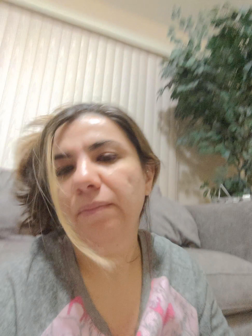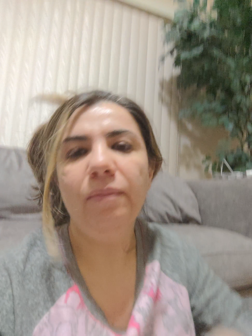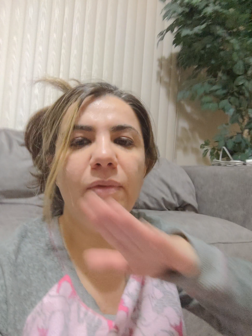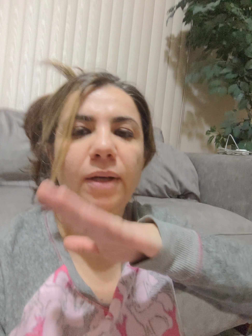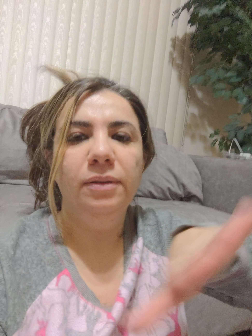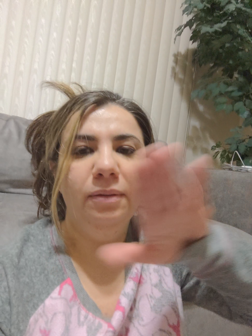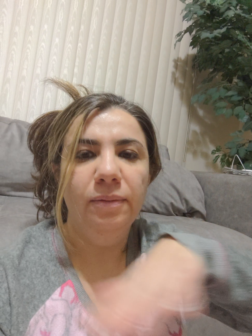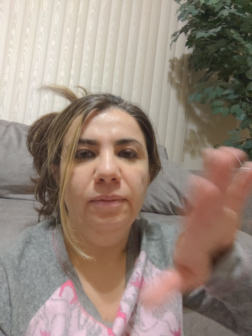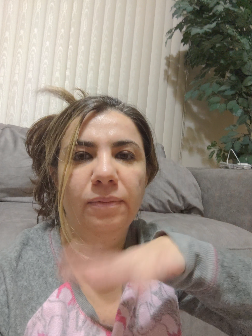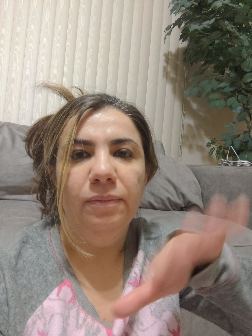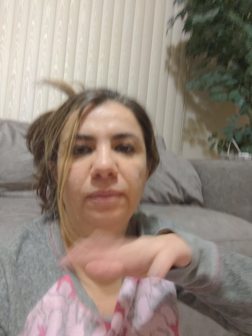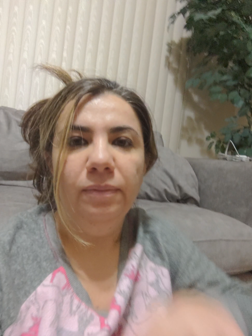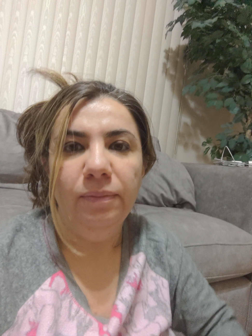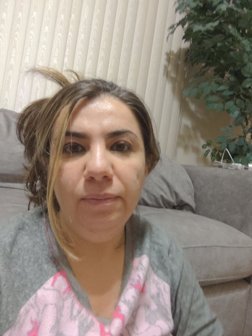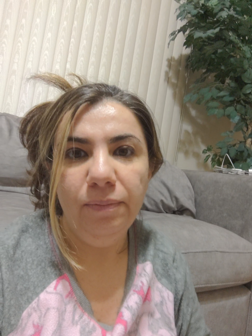clean